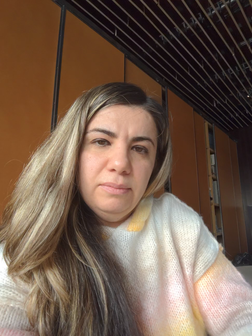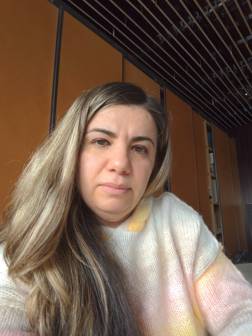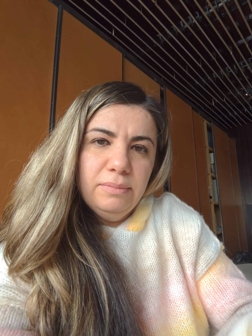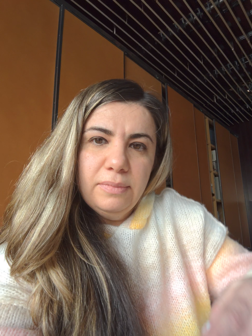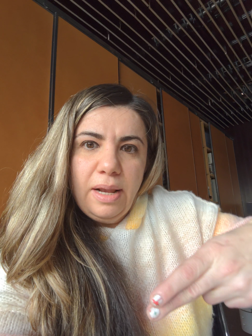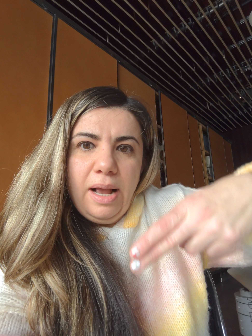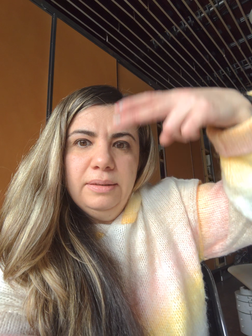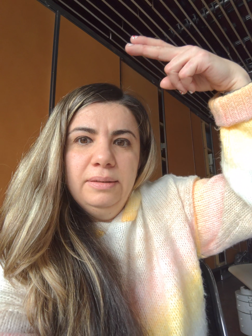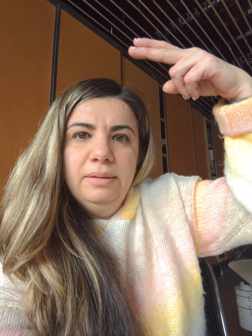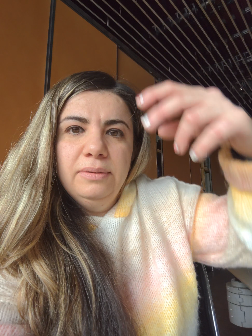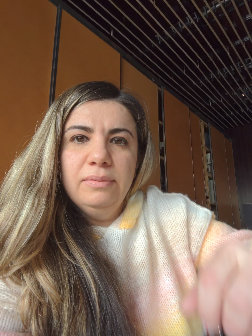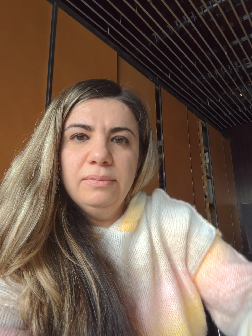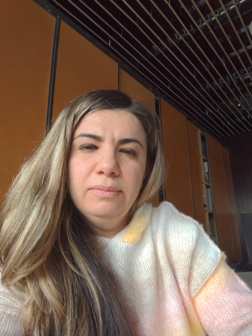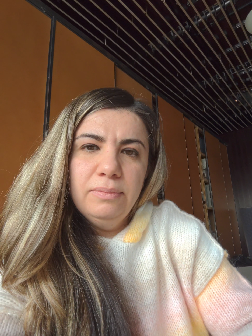high